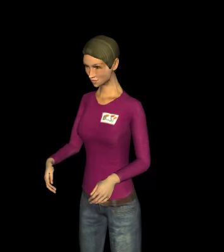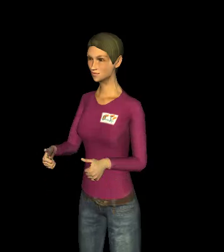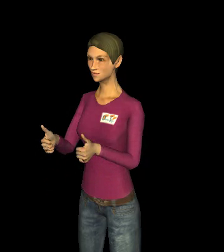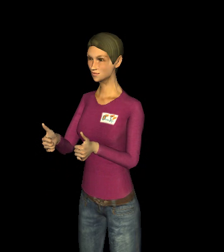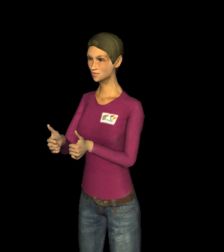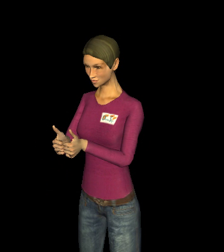مع